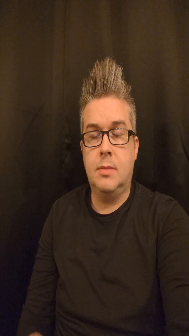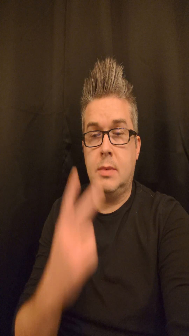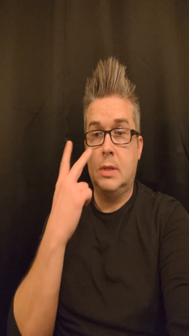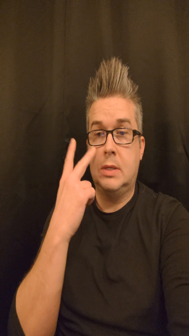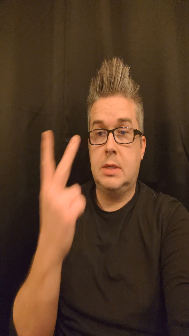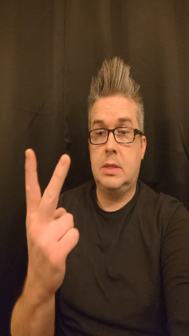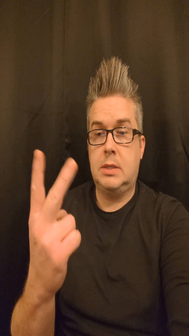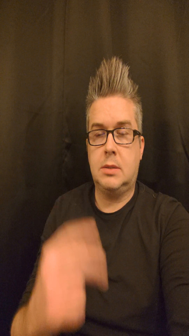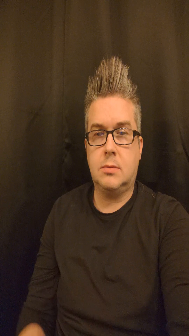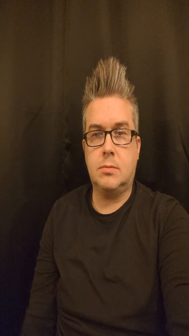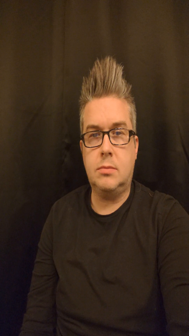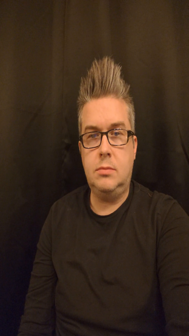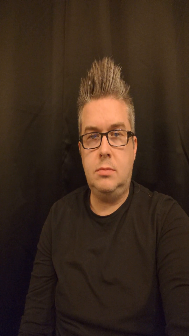see